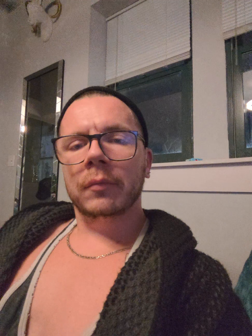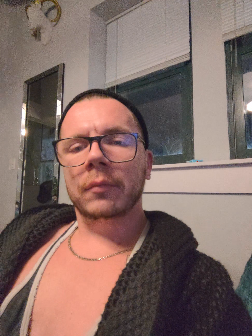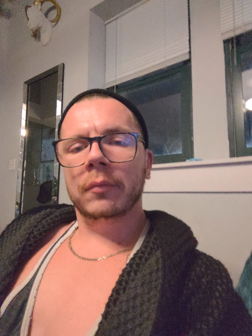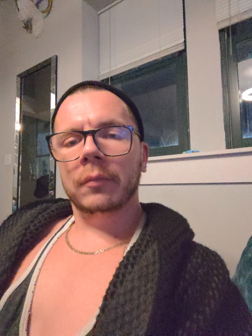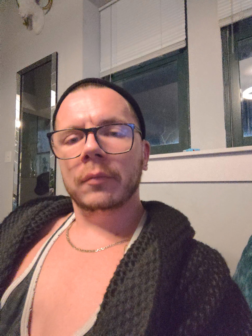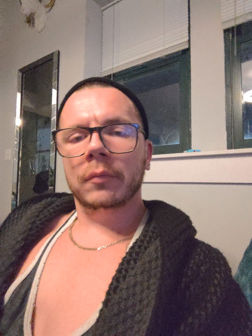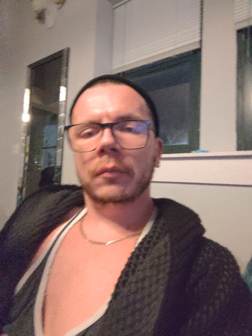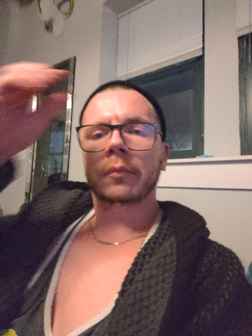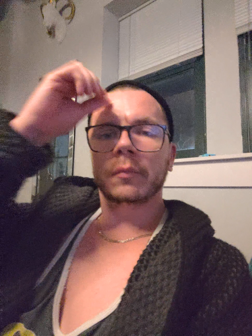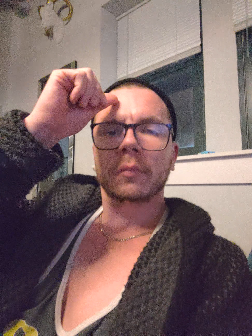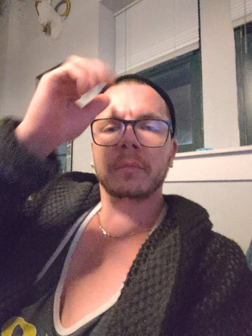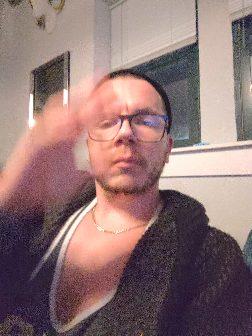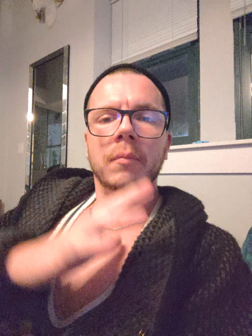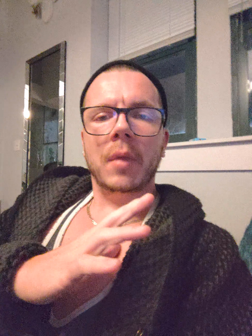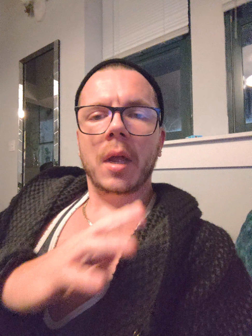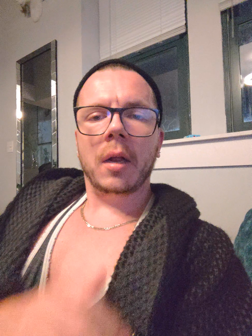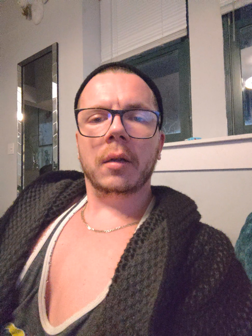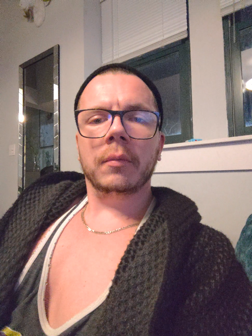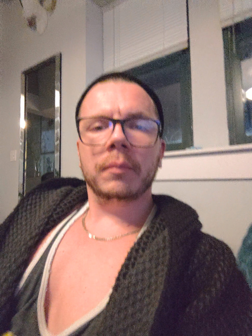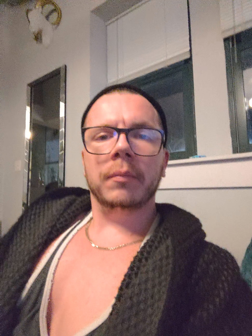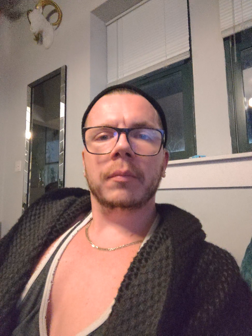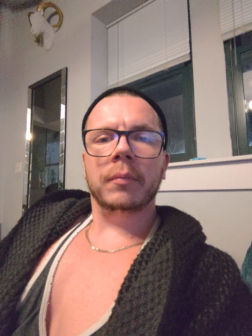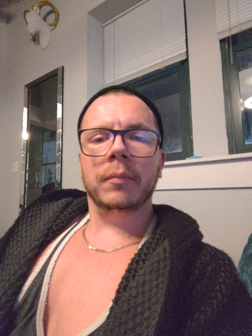man